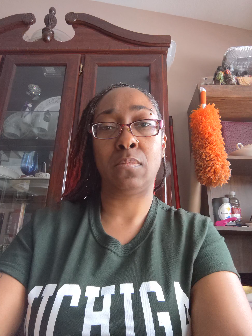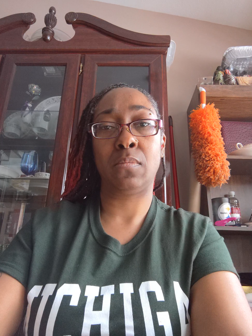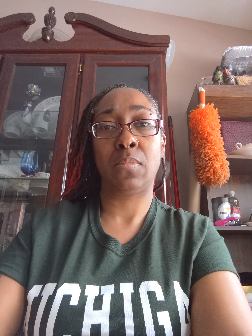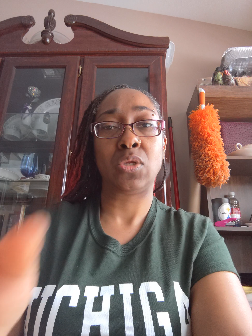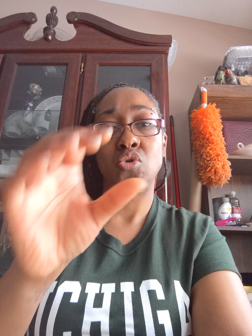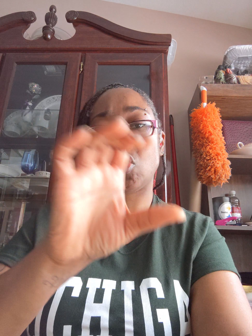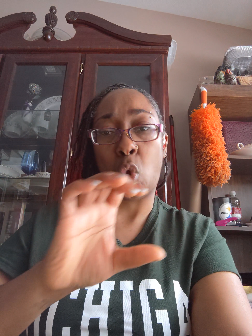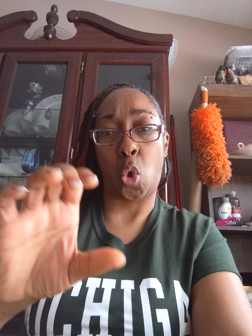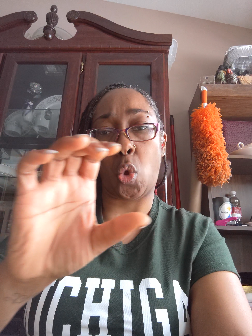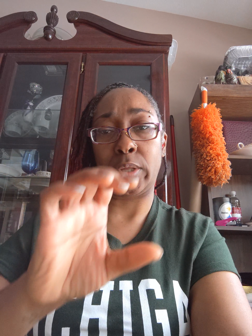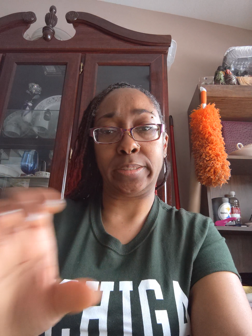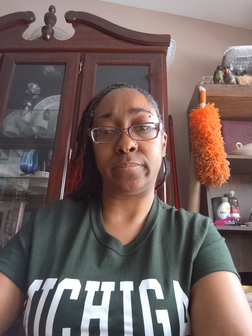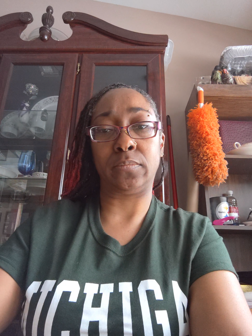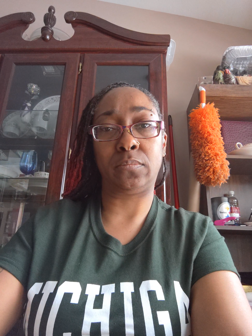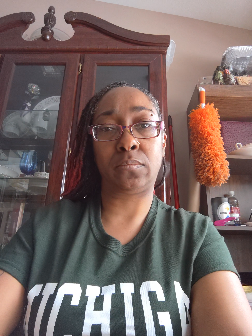chocolate